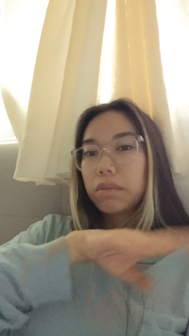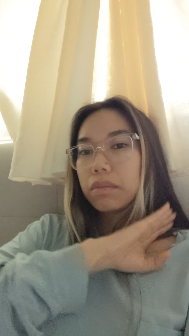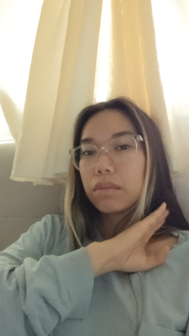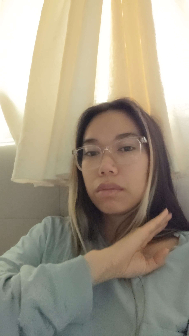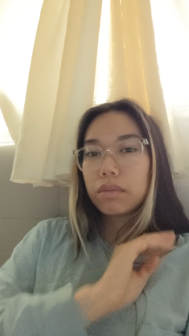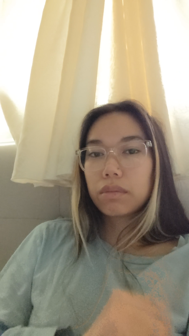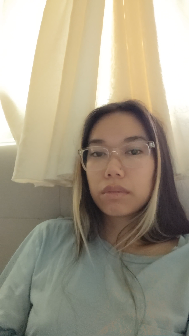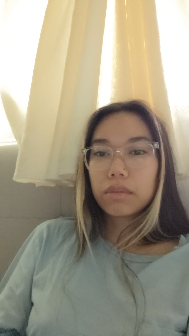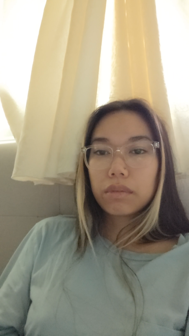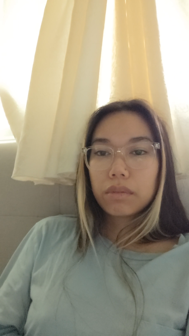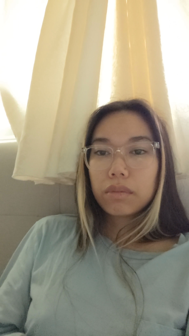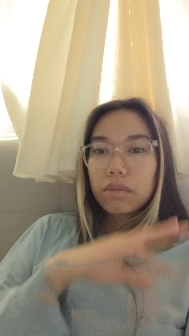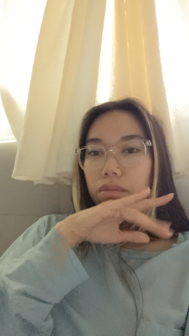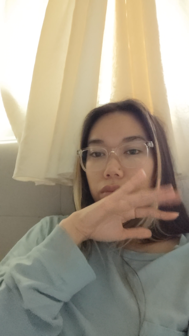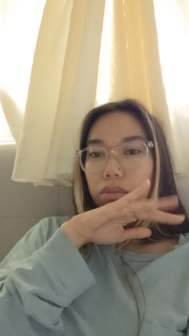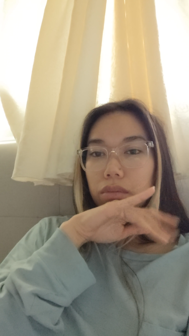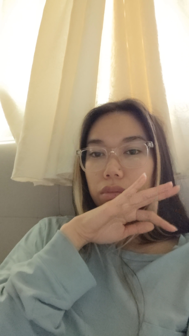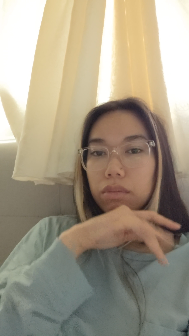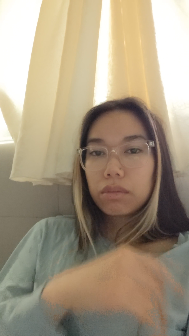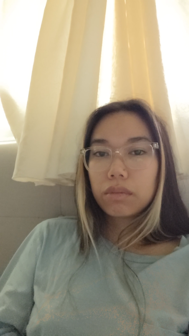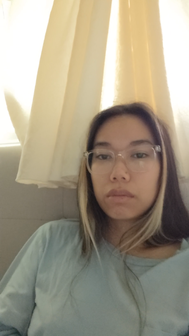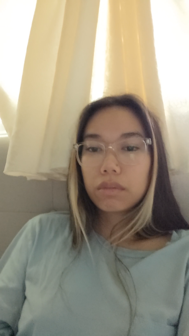naughty